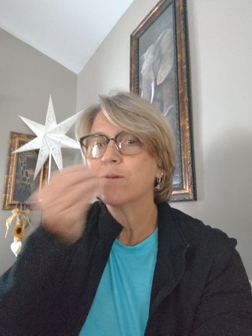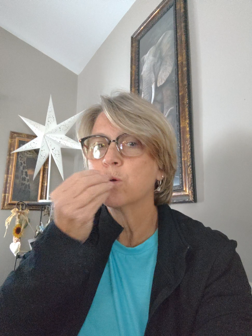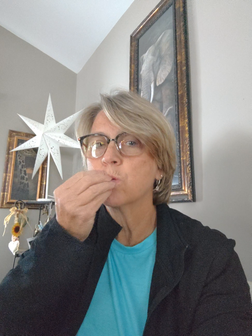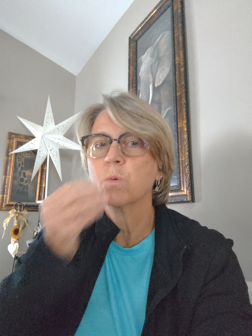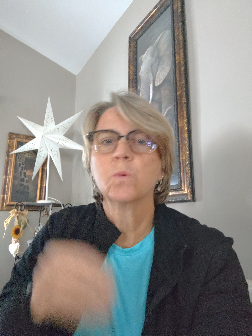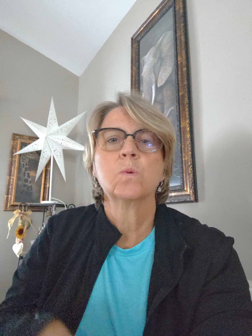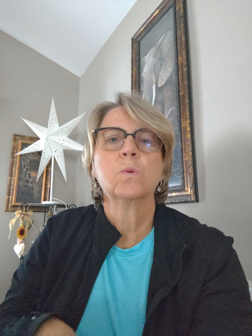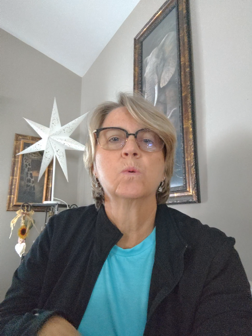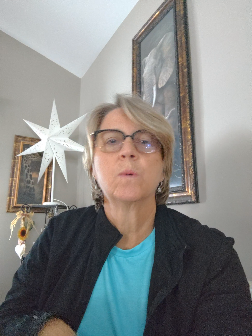food